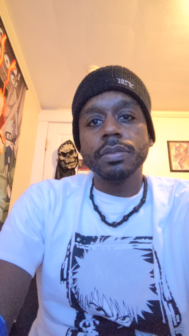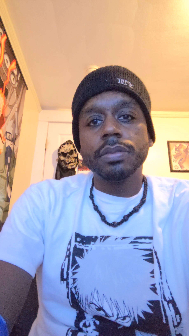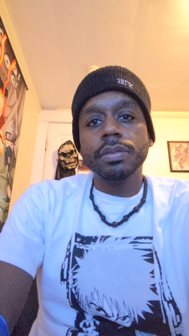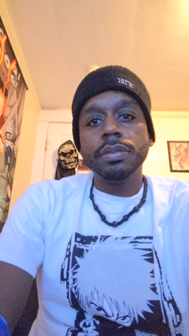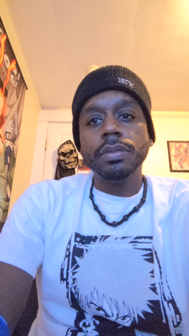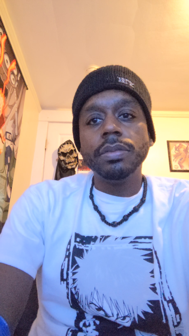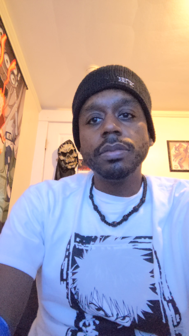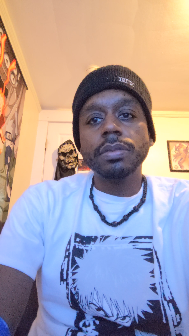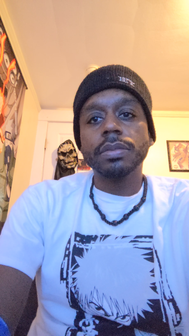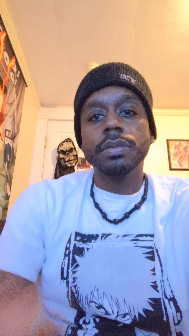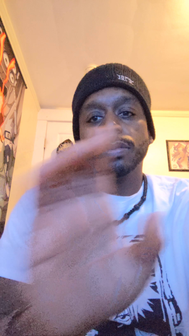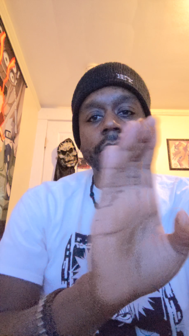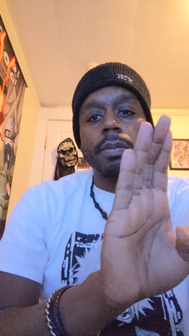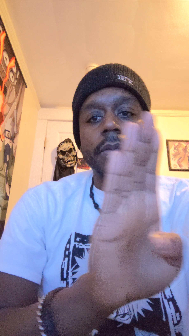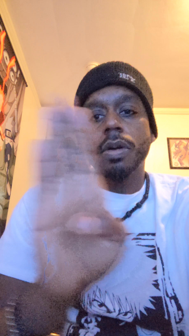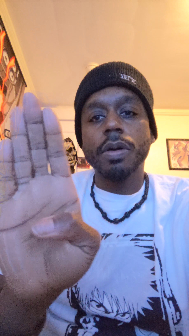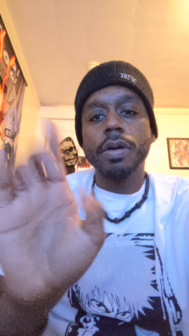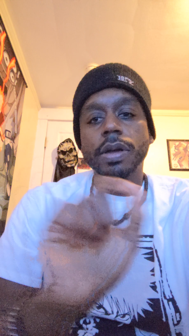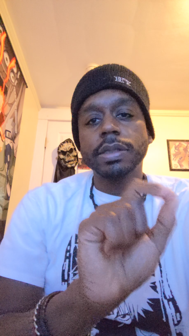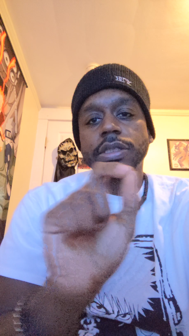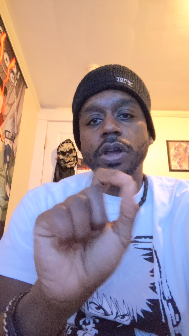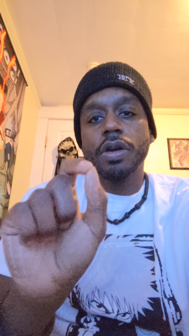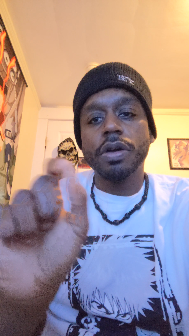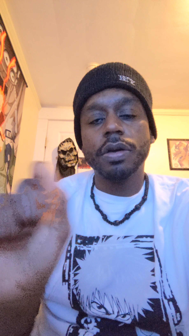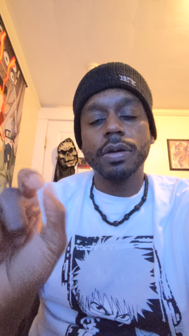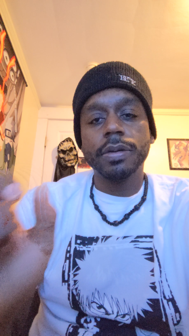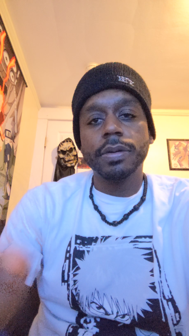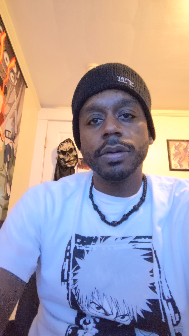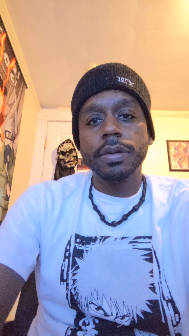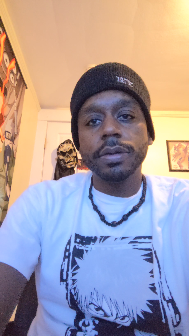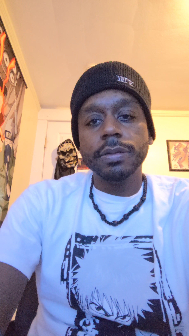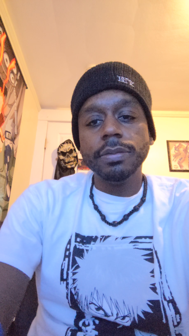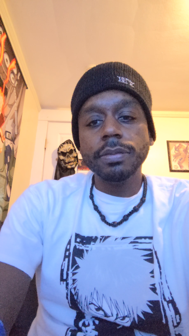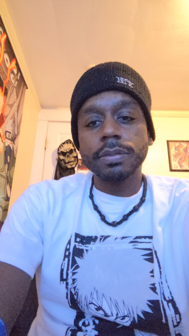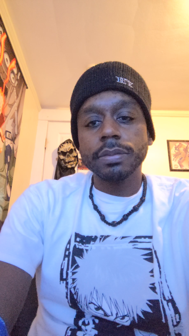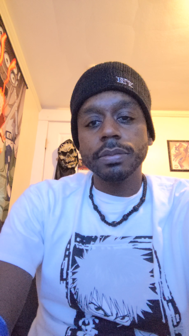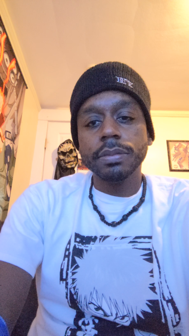chalk